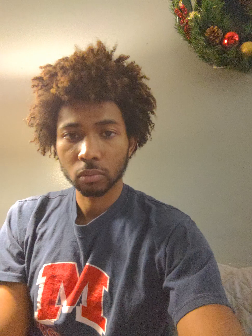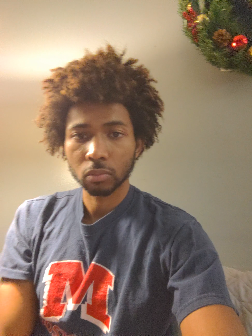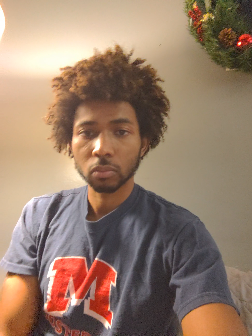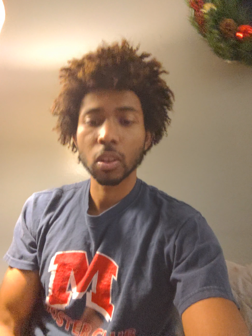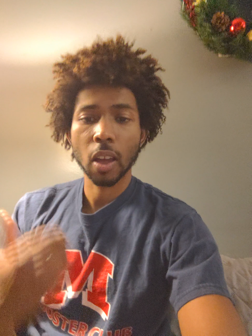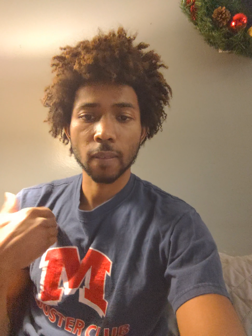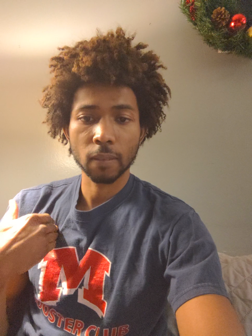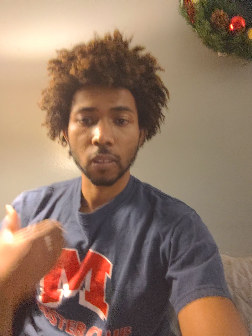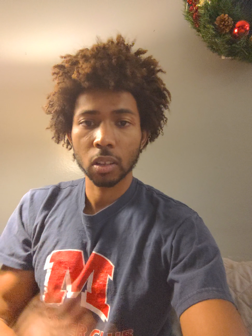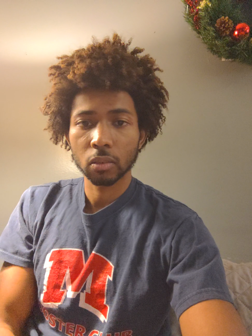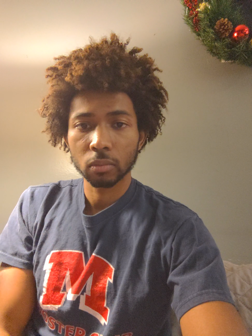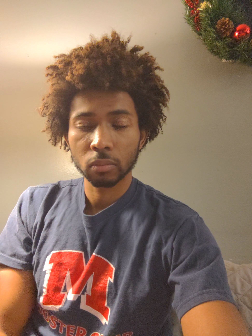have to